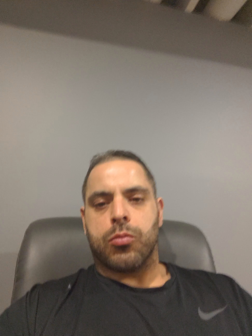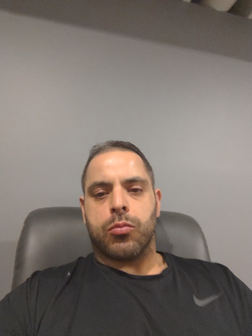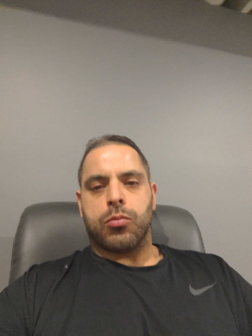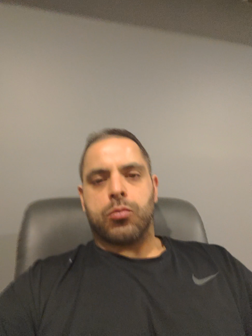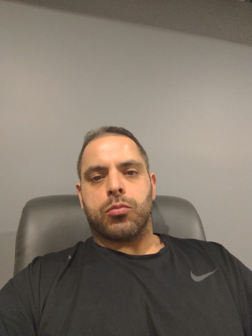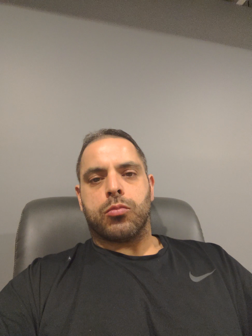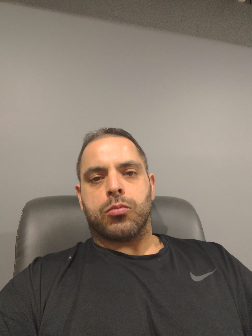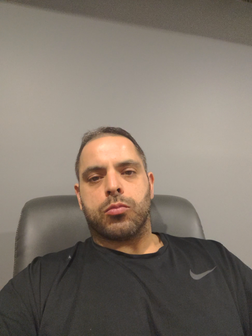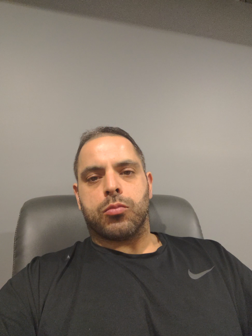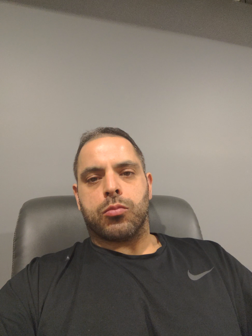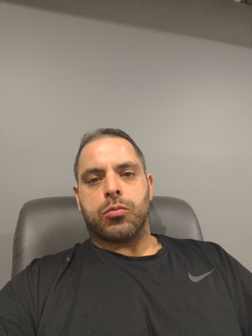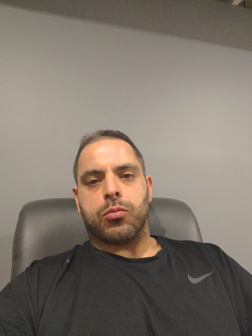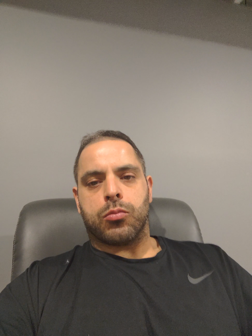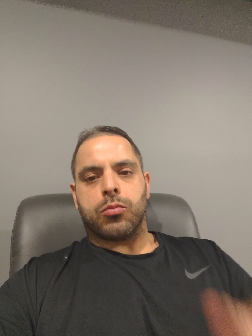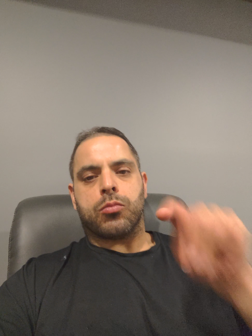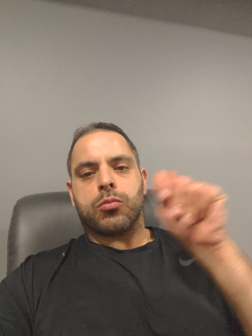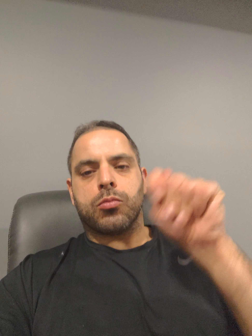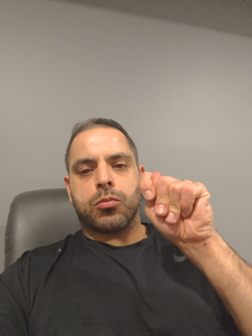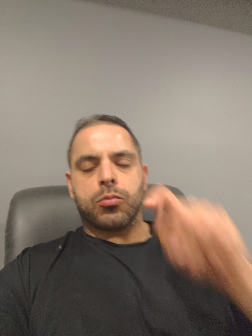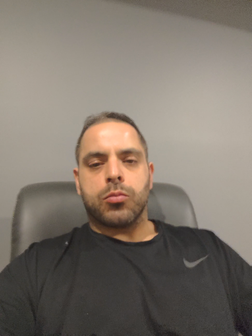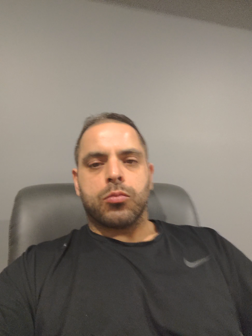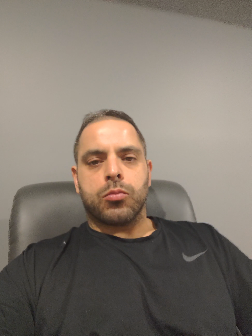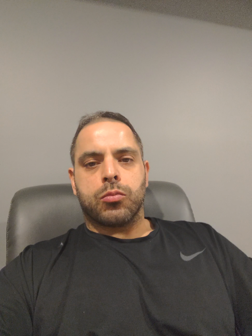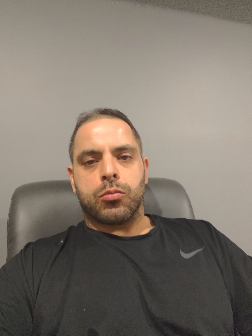potty